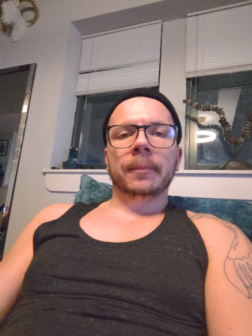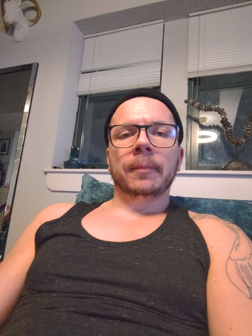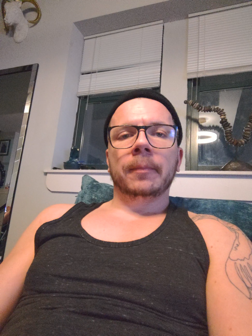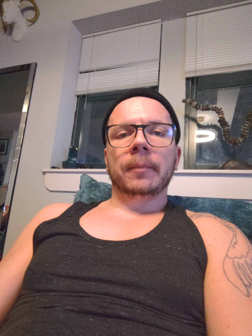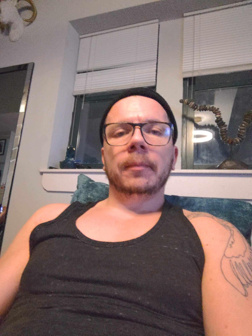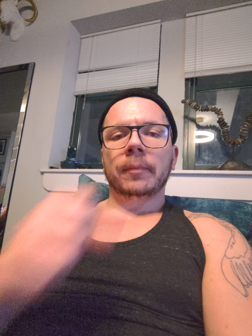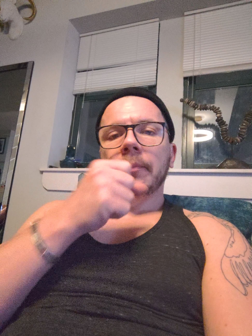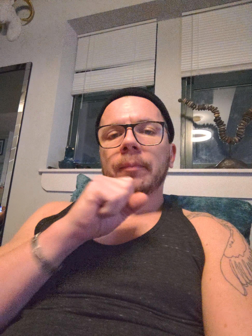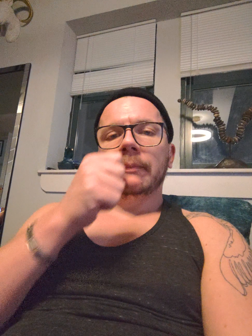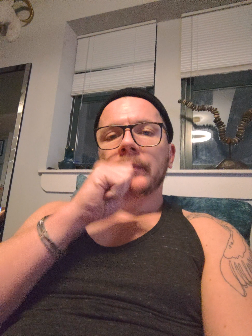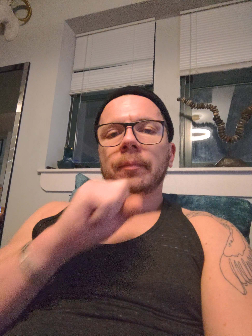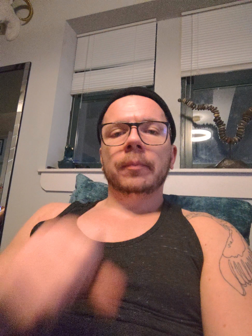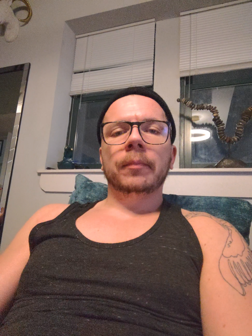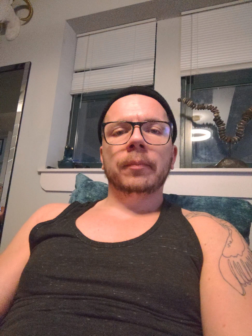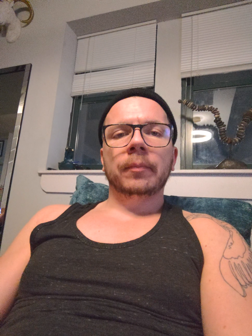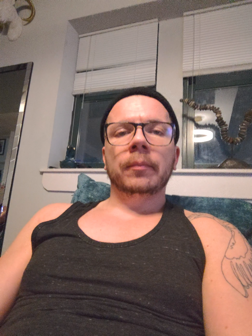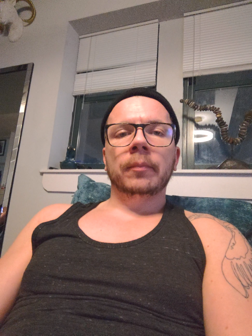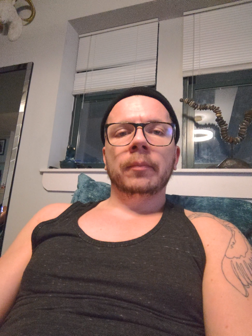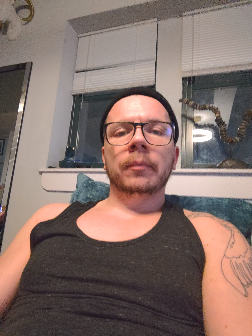ice cream